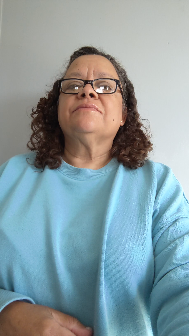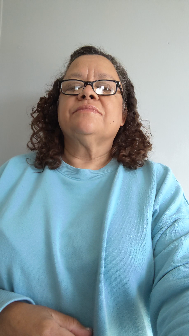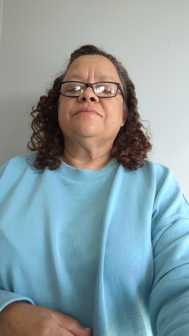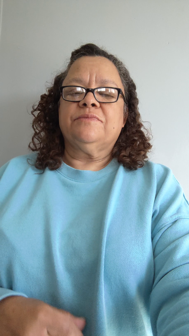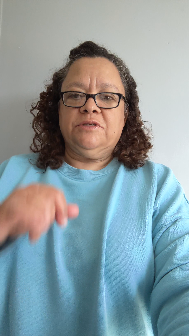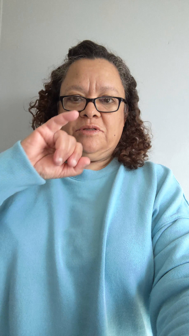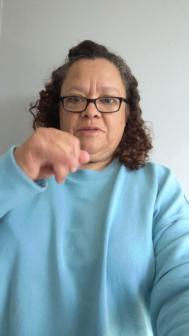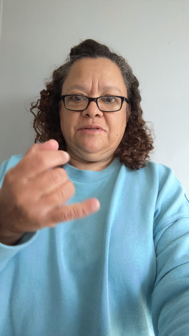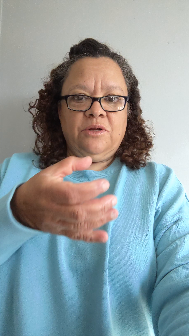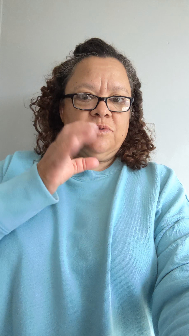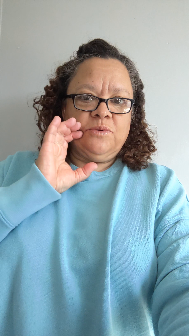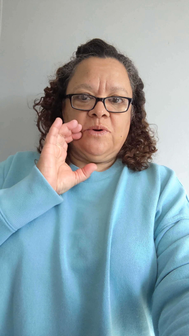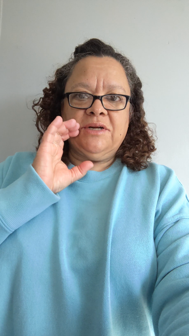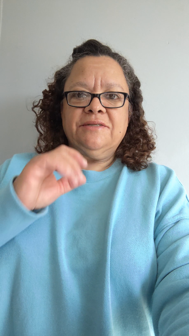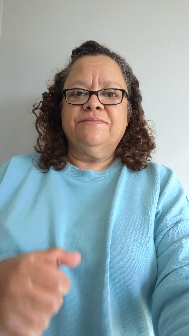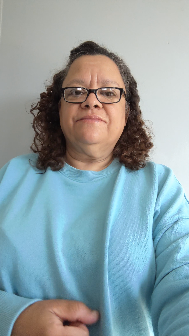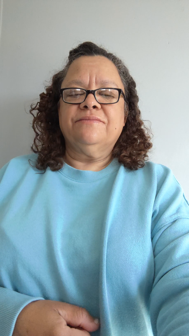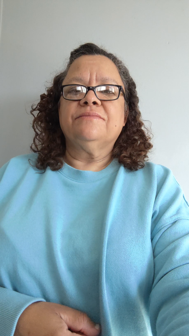juice